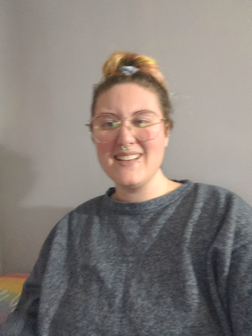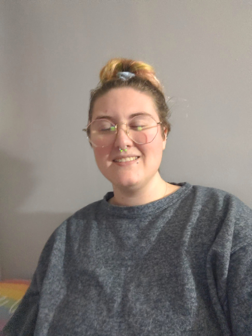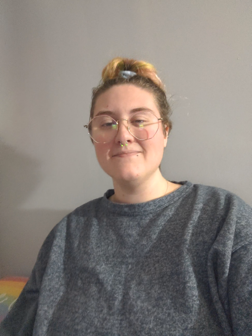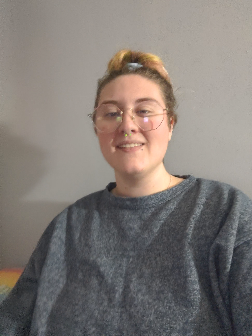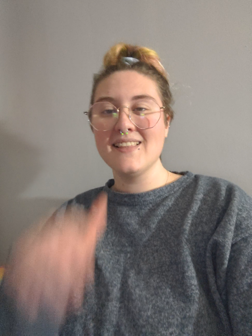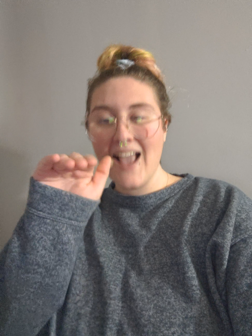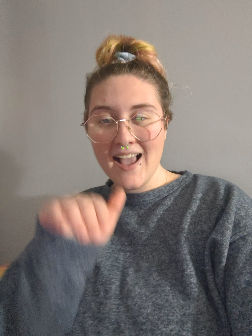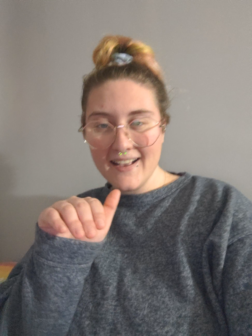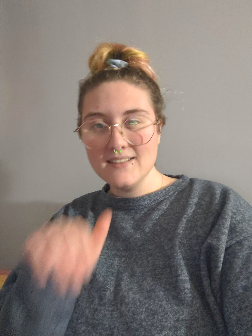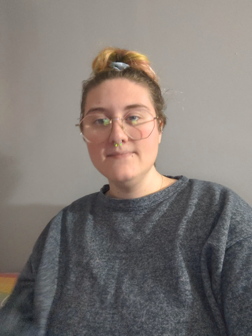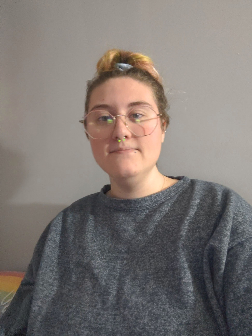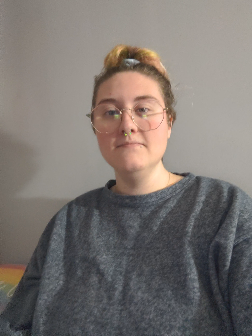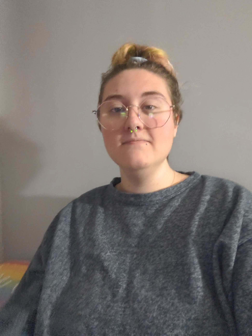night